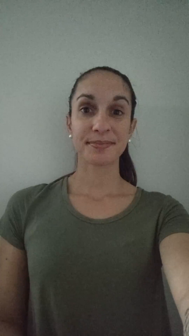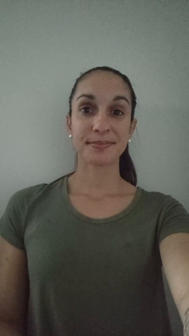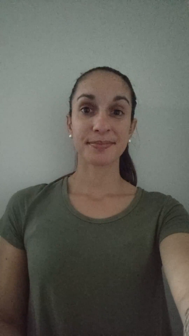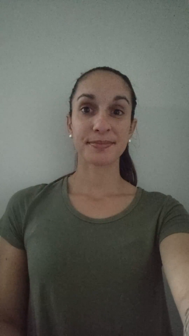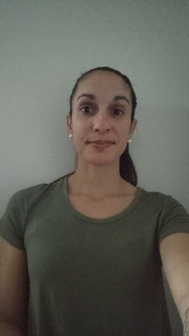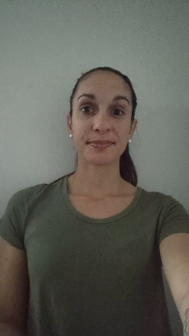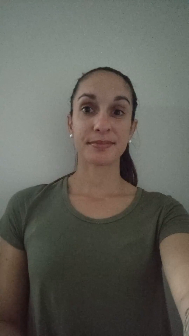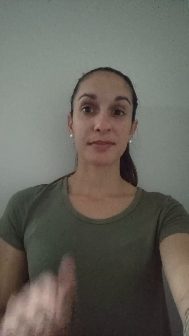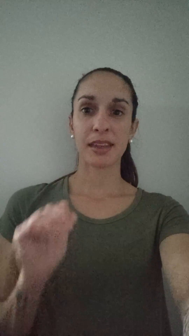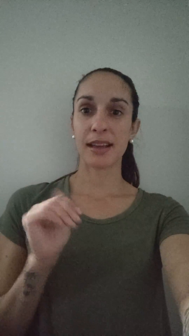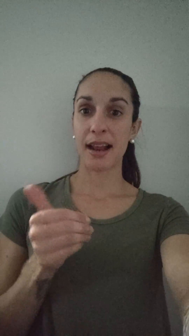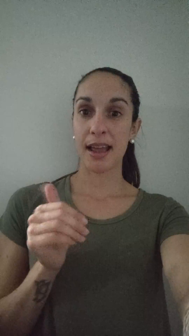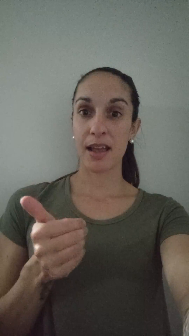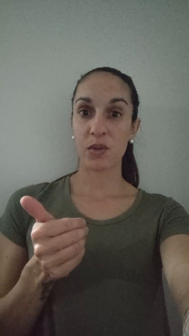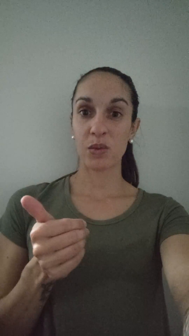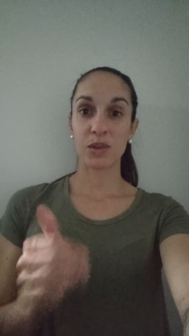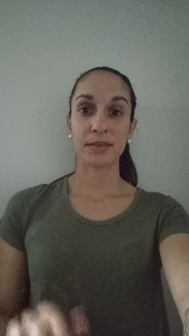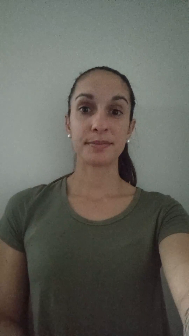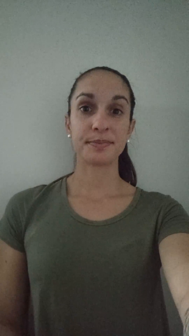how